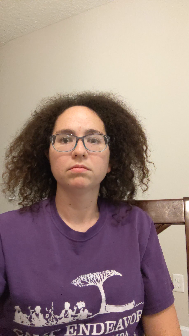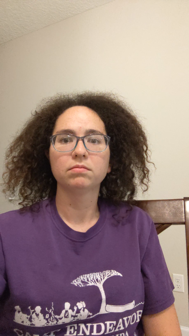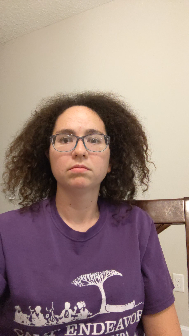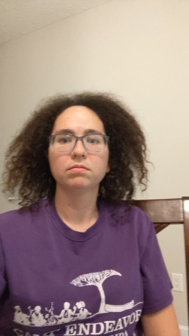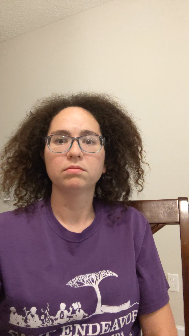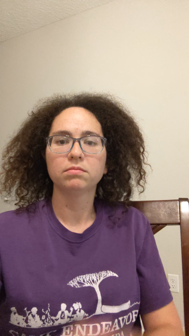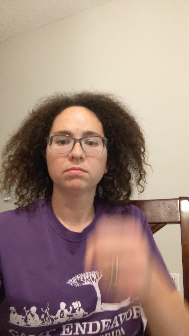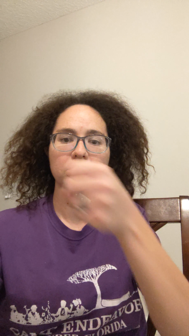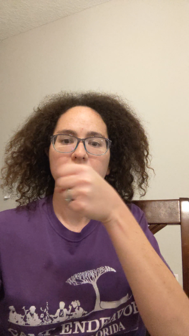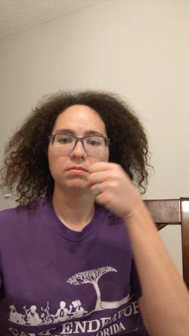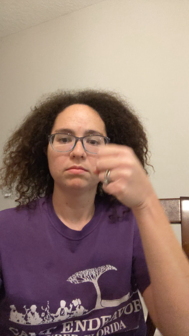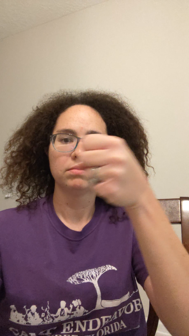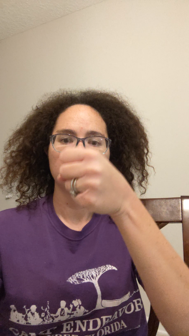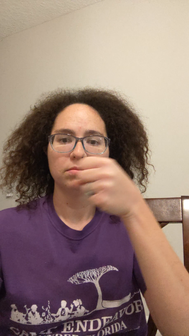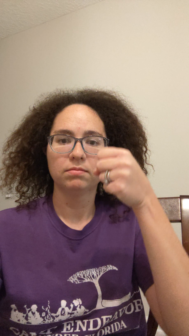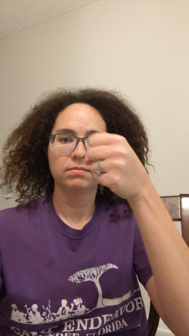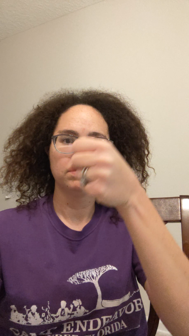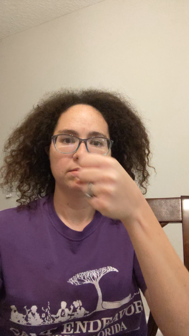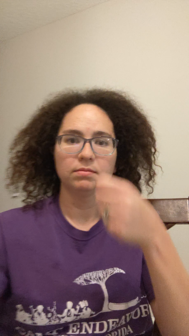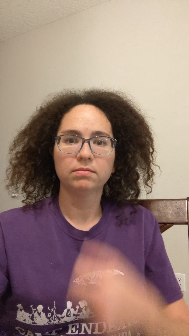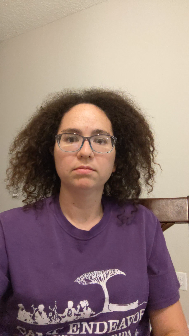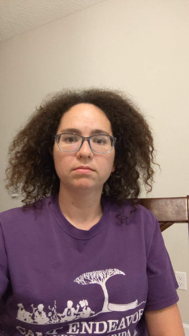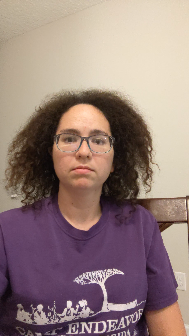coffee